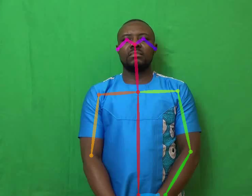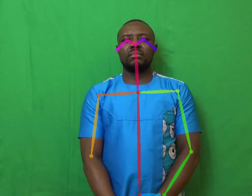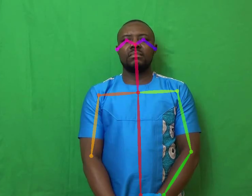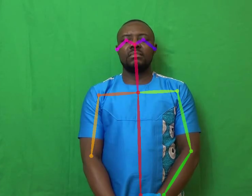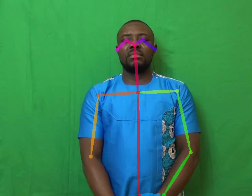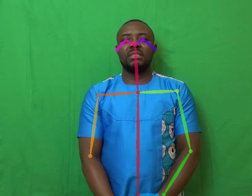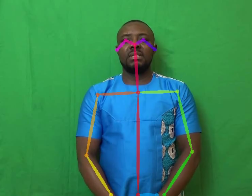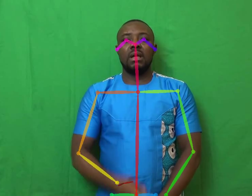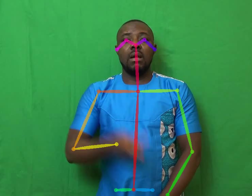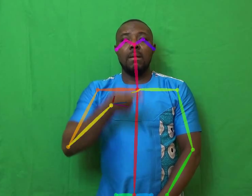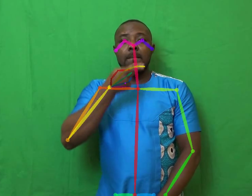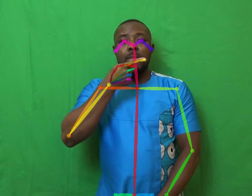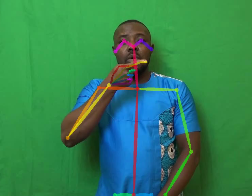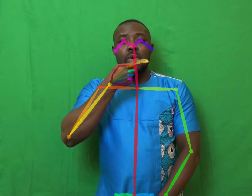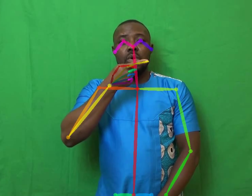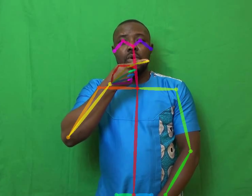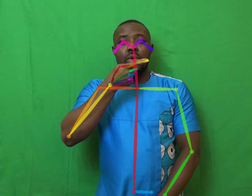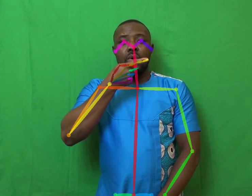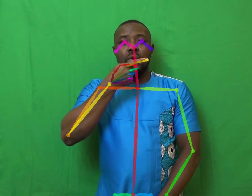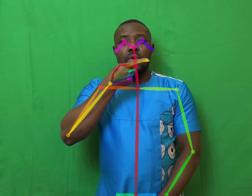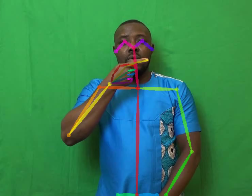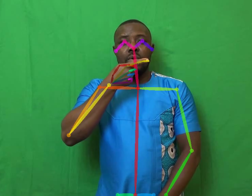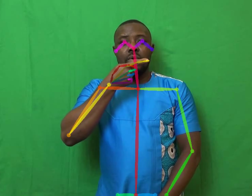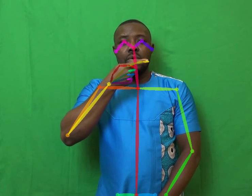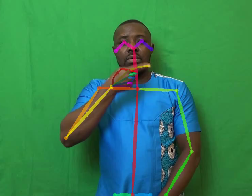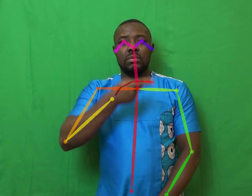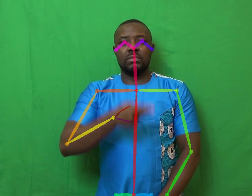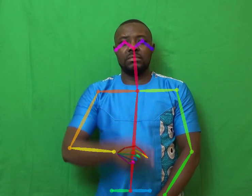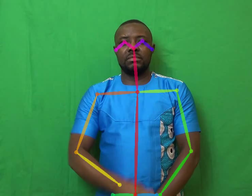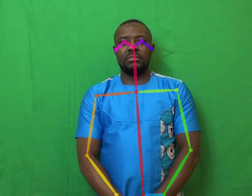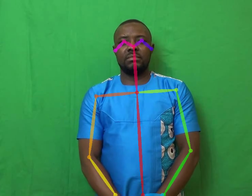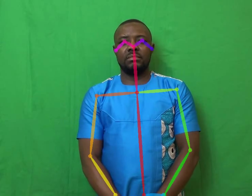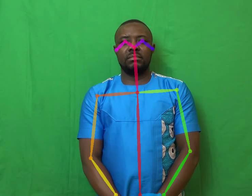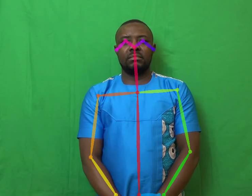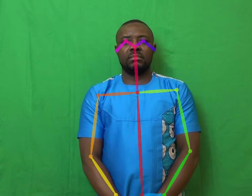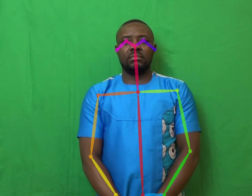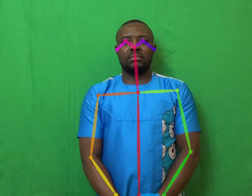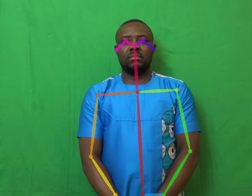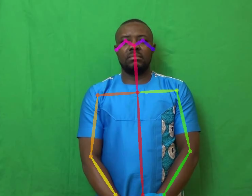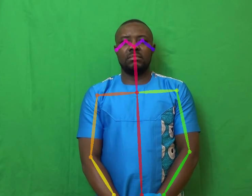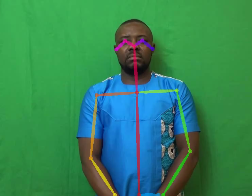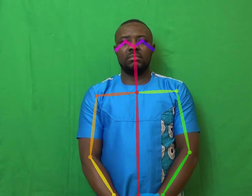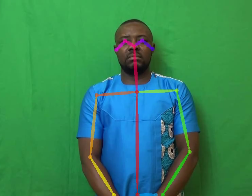Paul